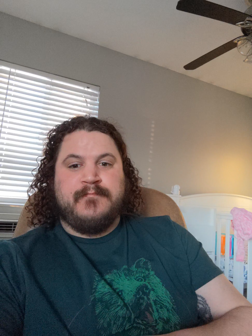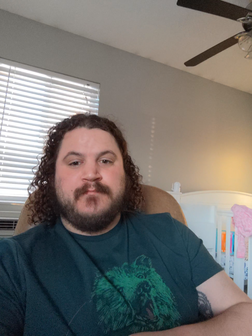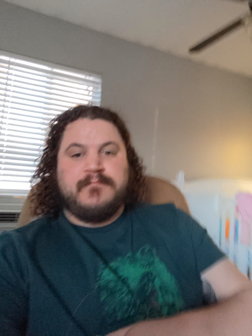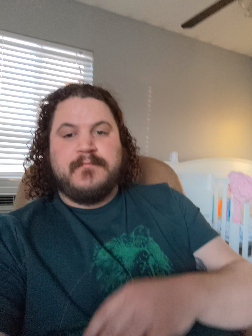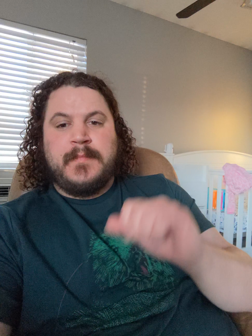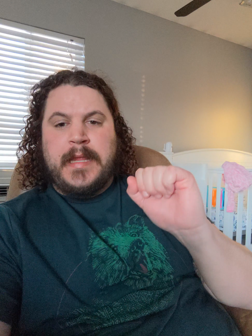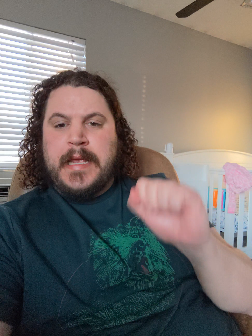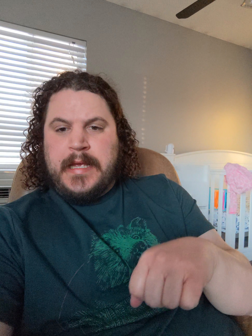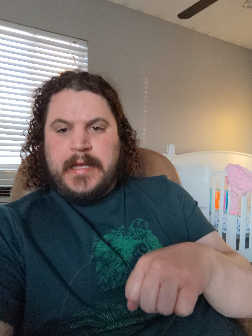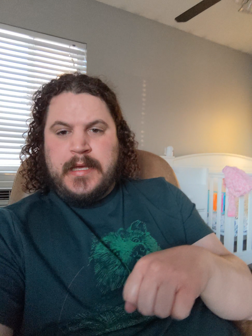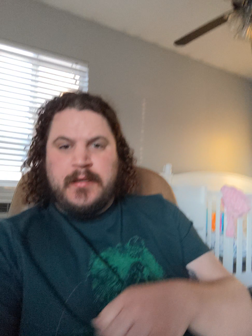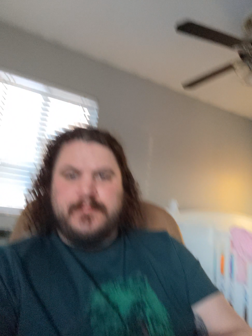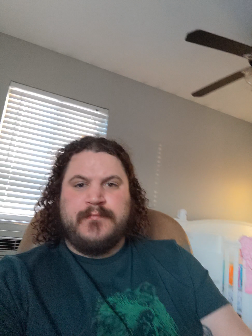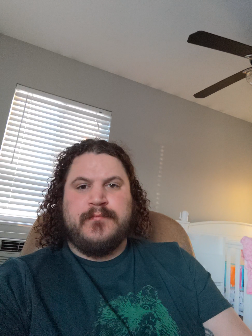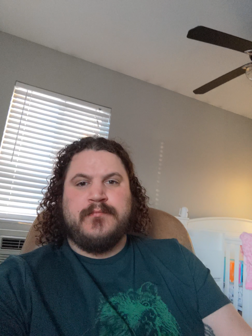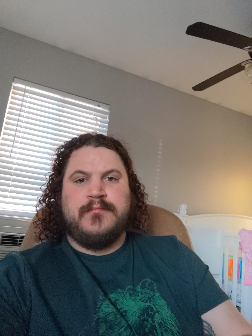can